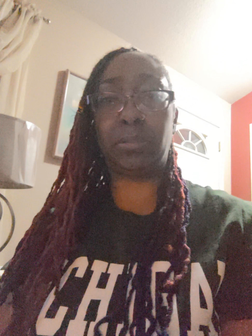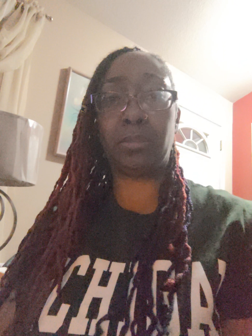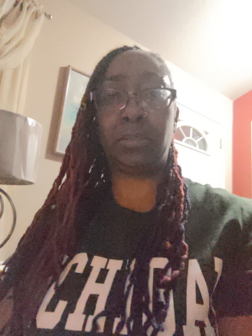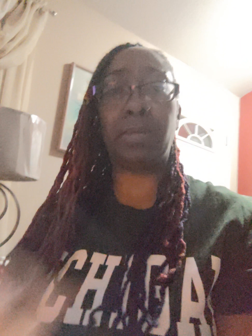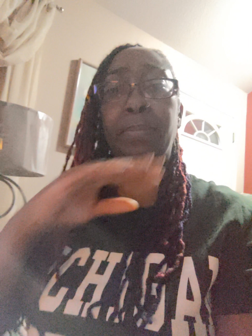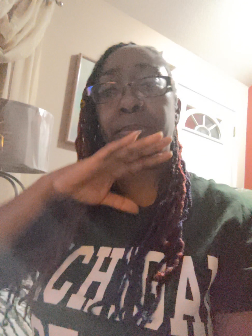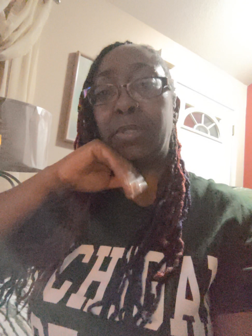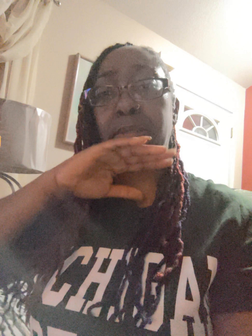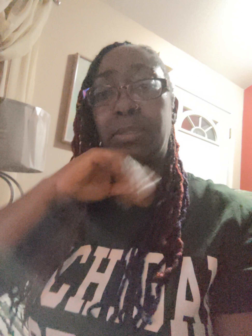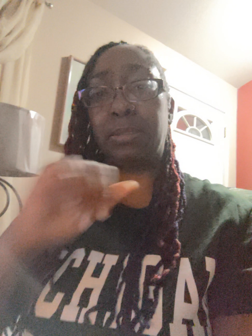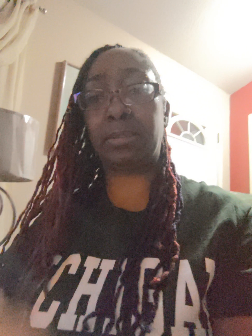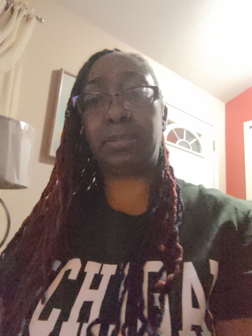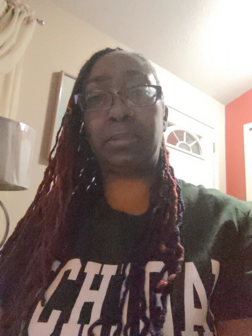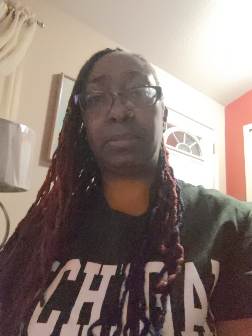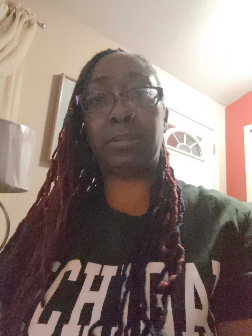pig